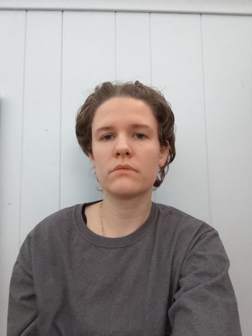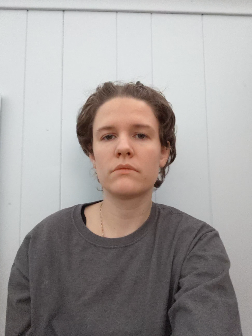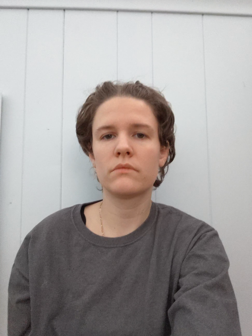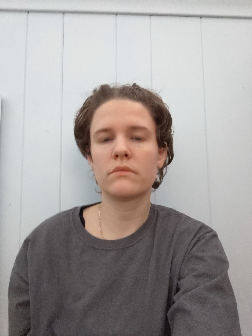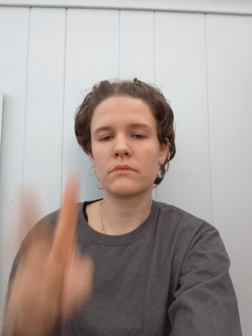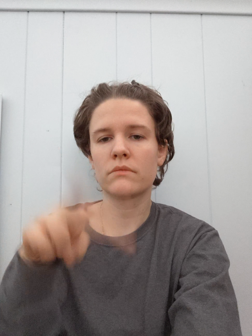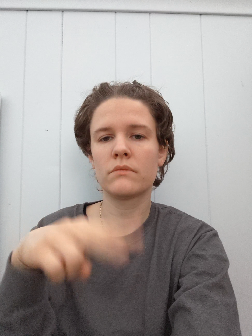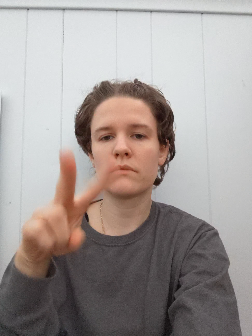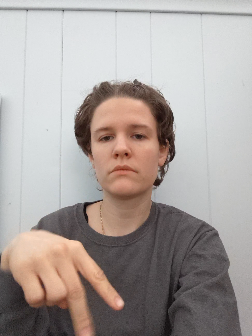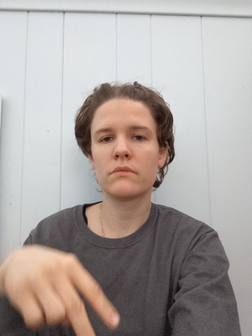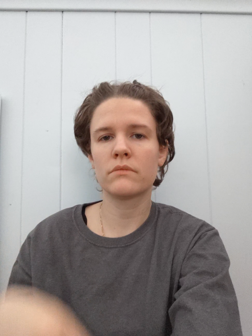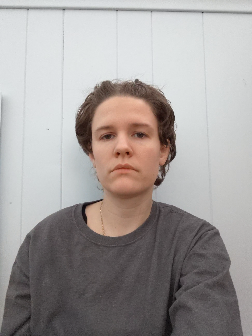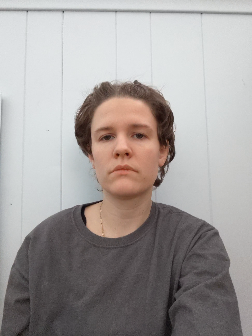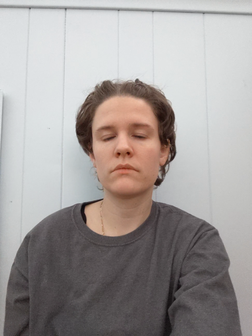read